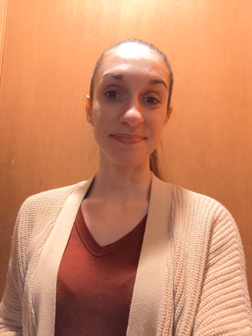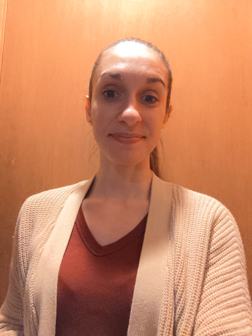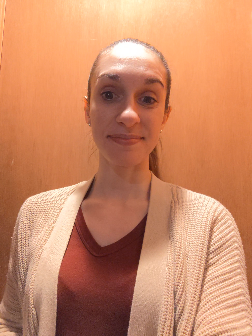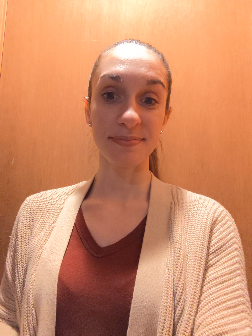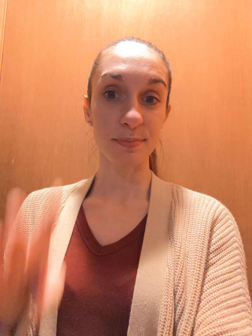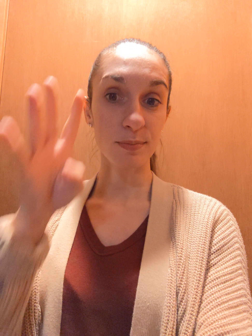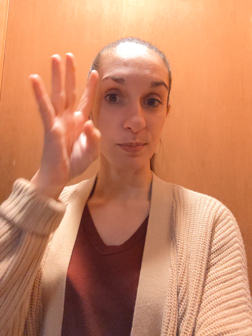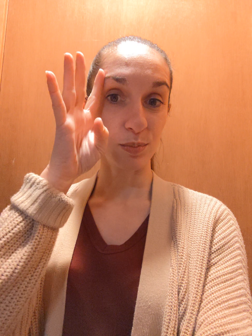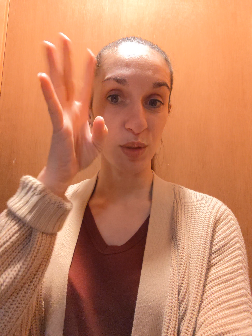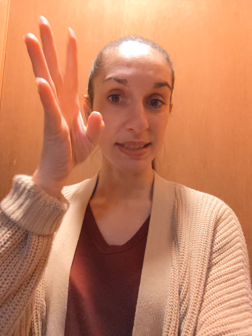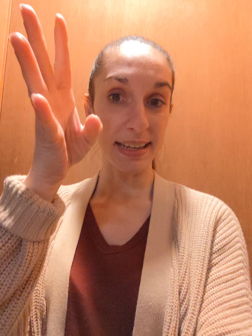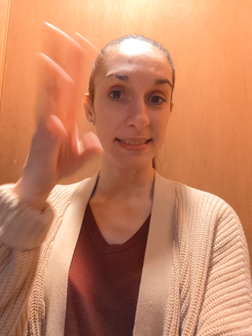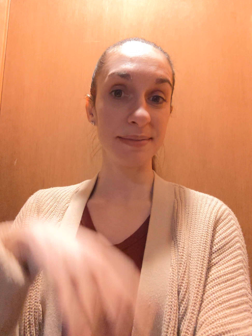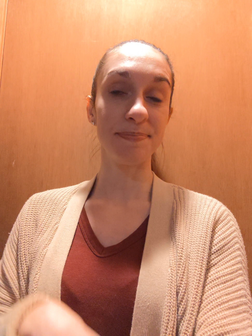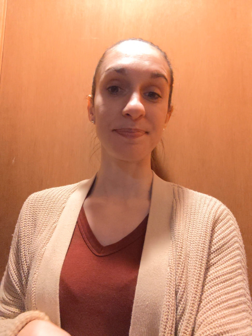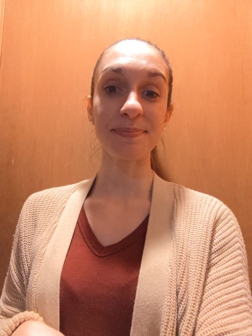pretend